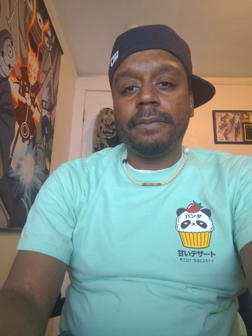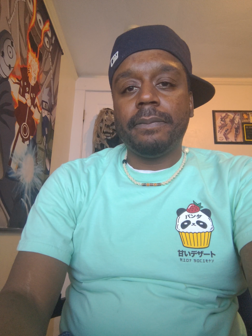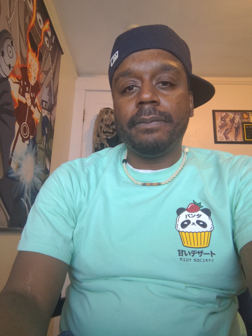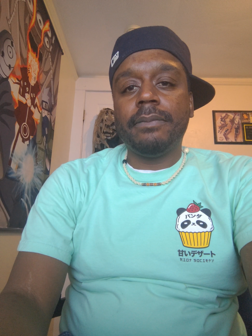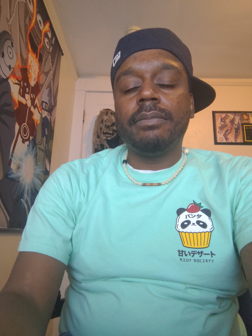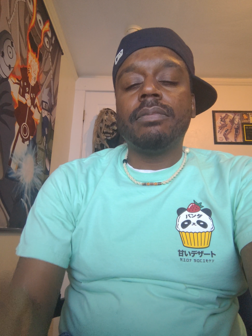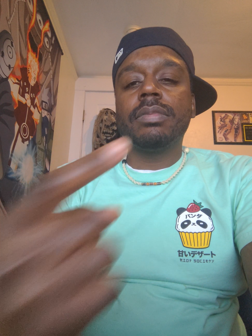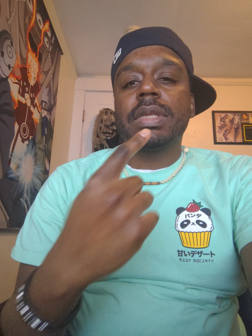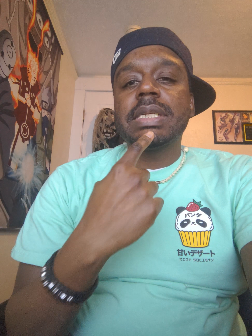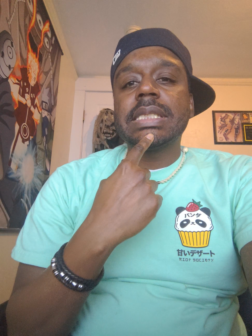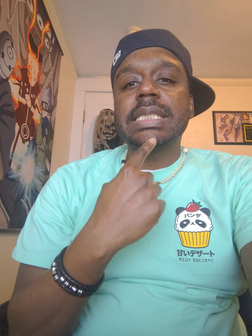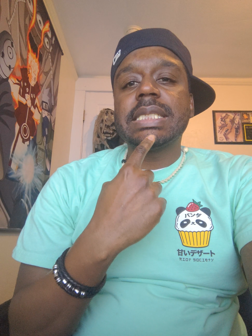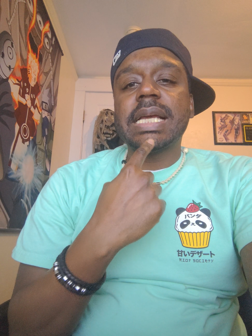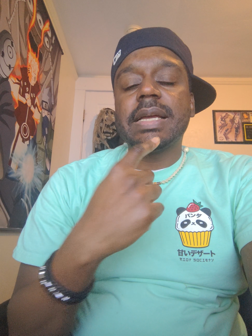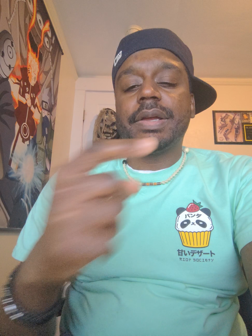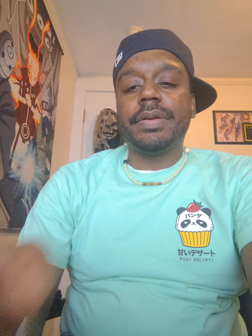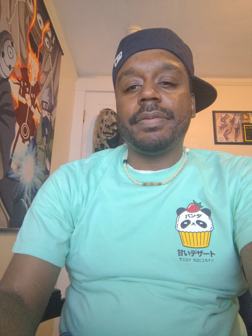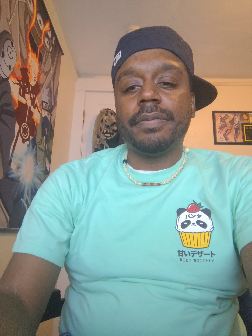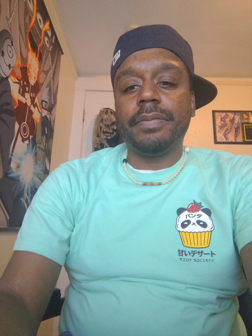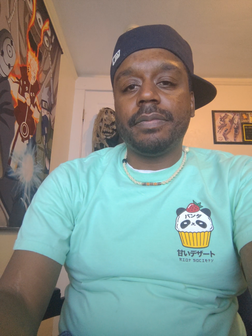say